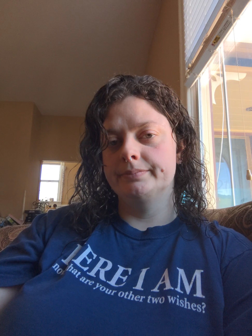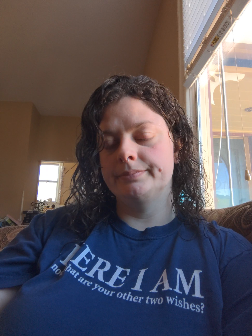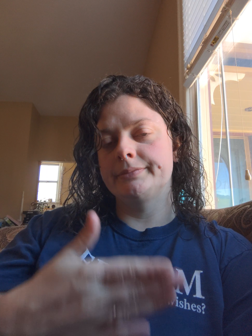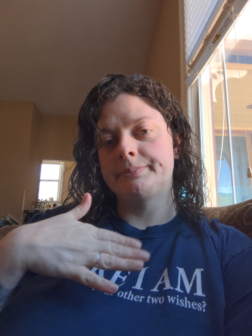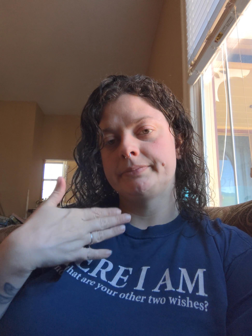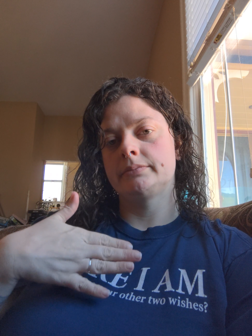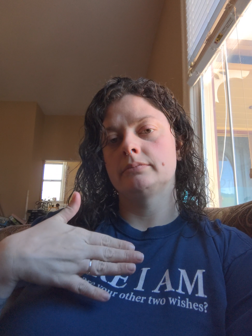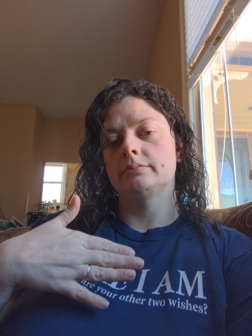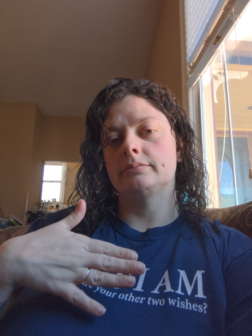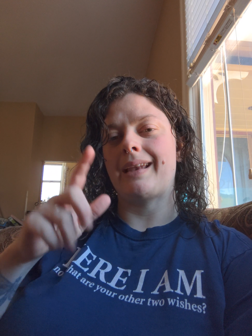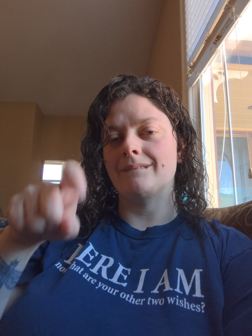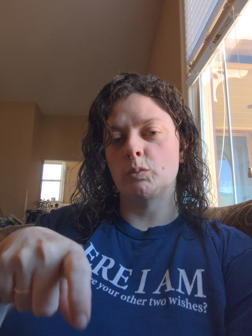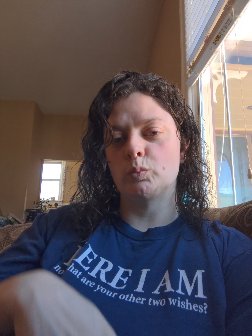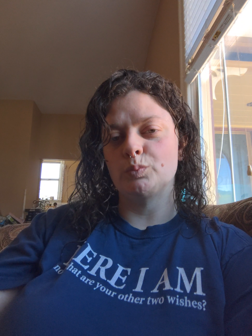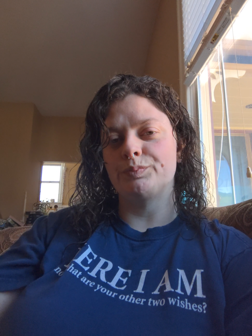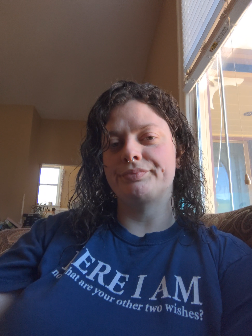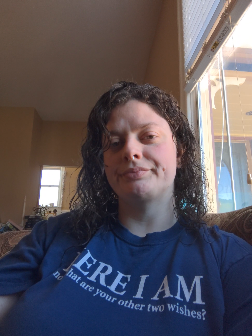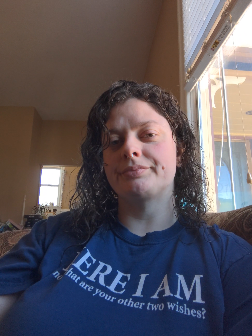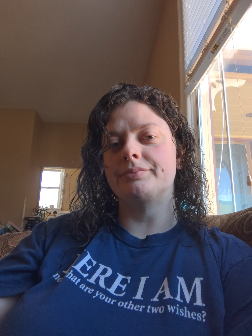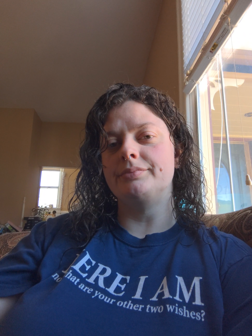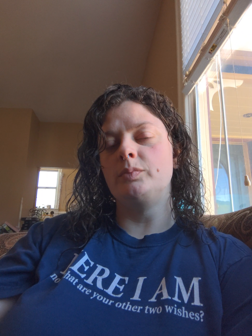have to